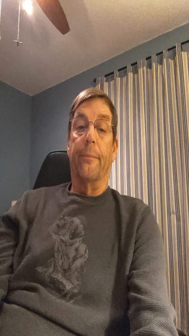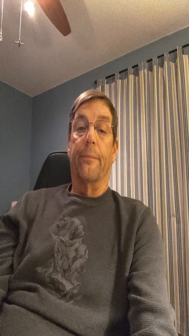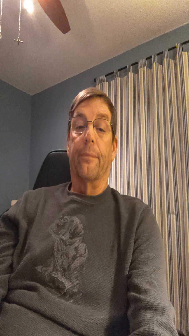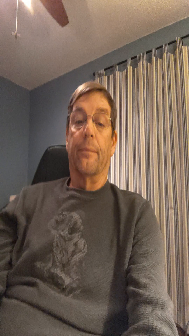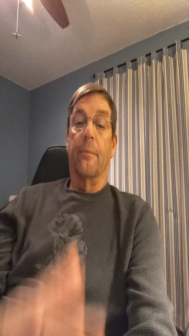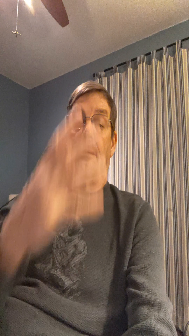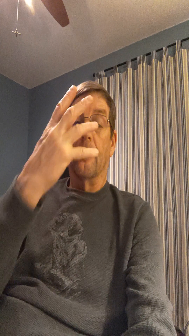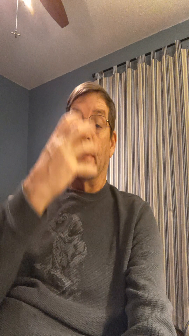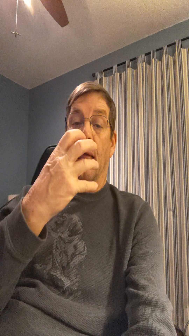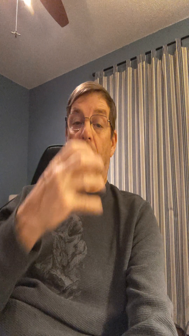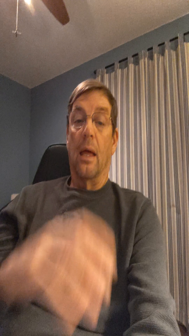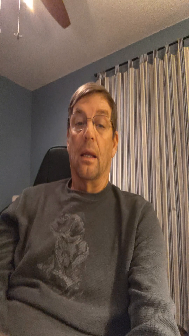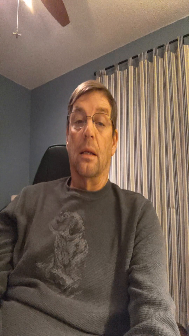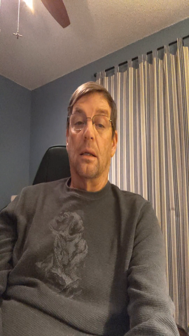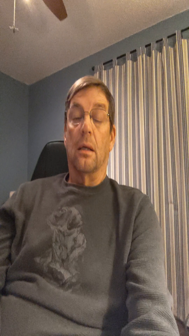mad